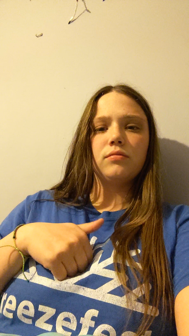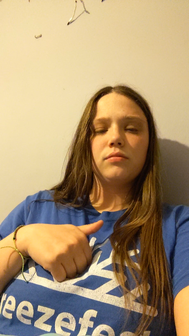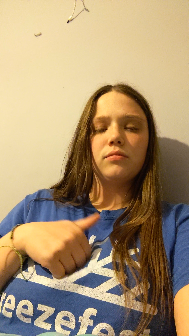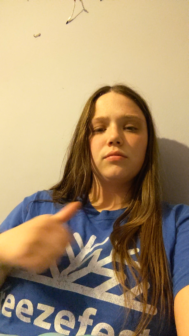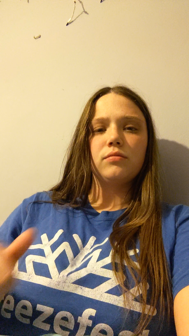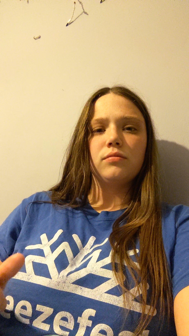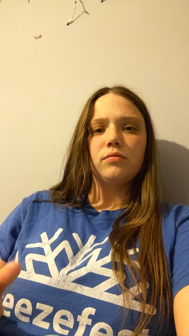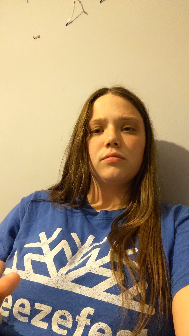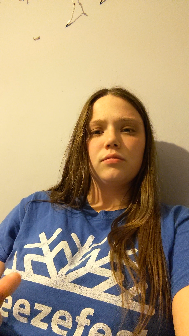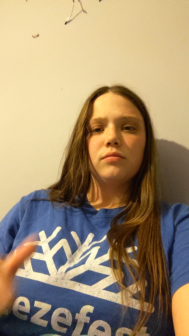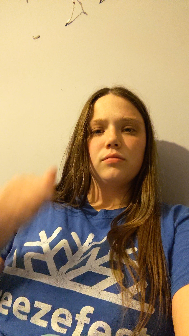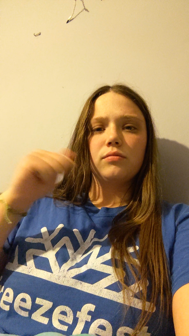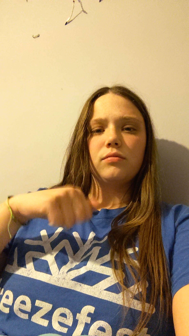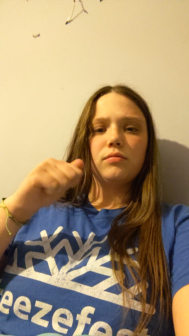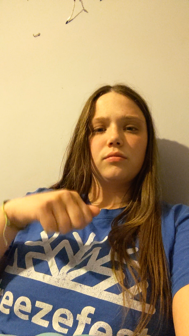rock